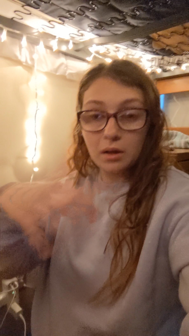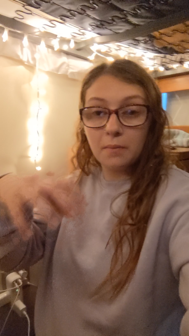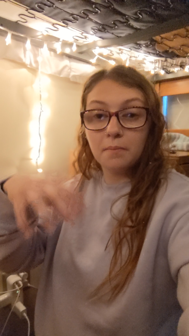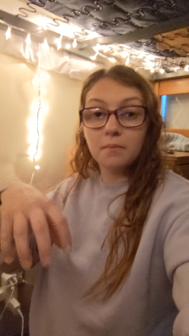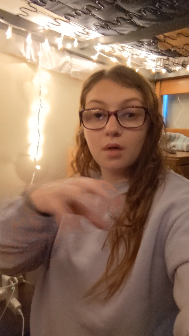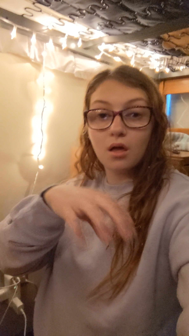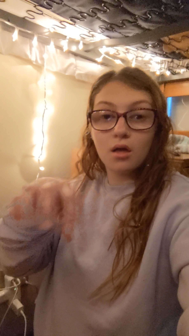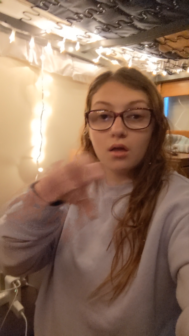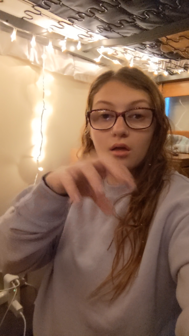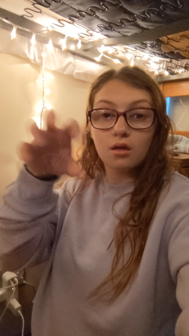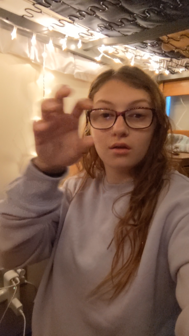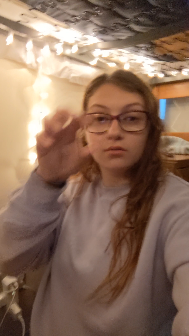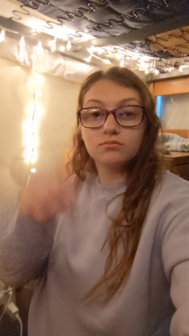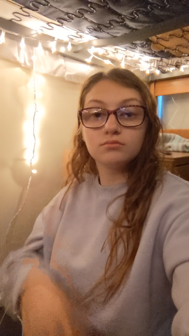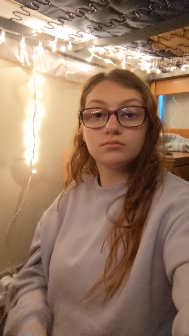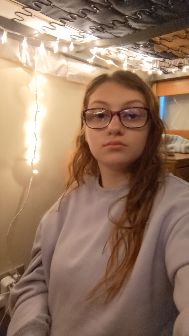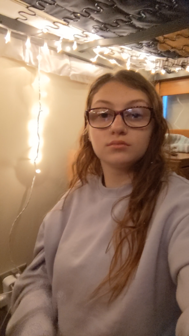block